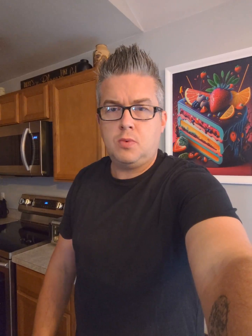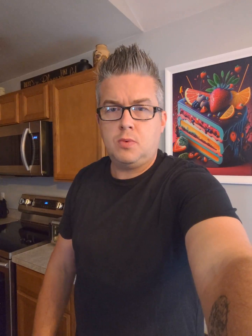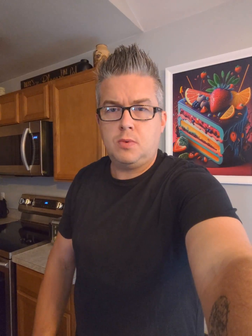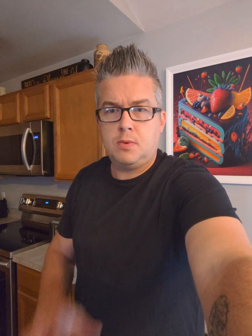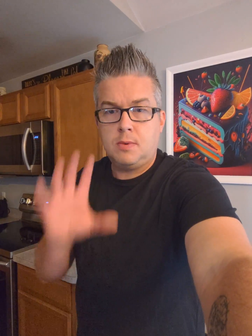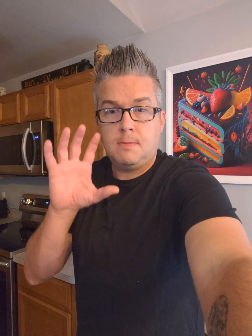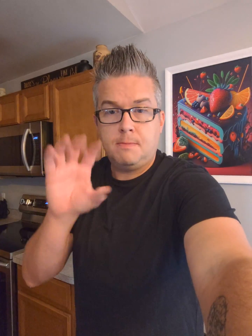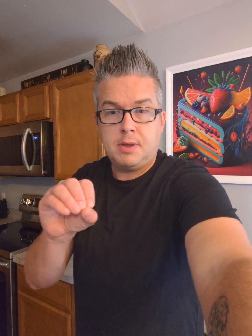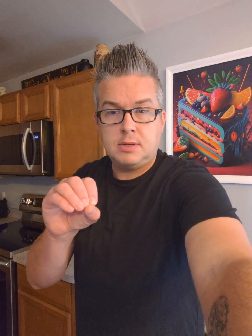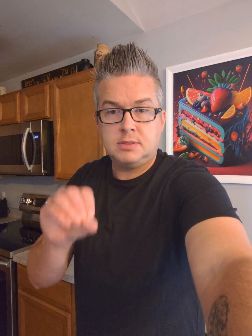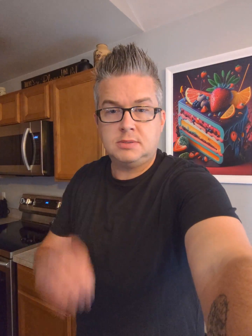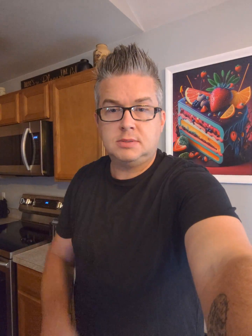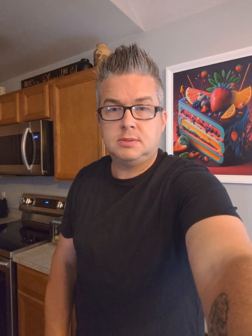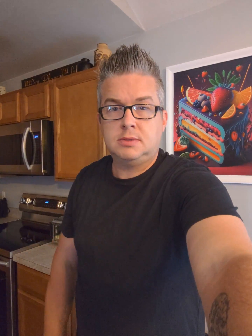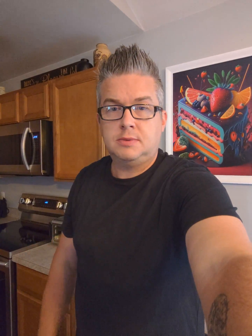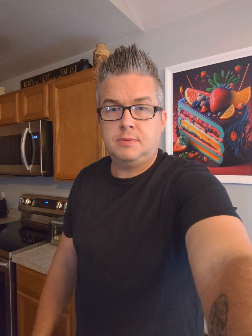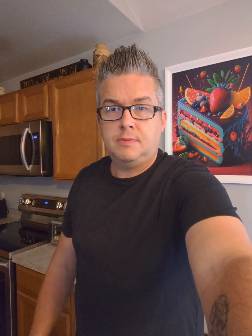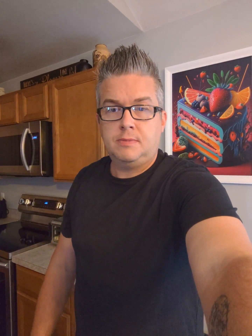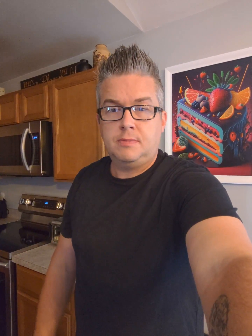bite